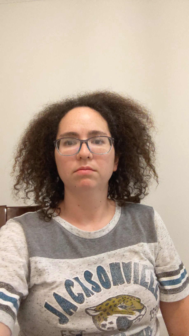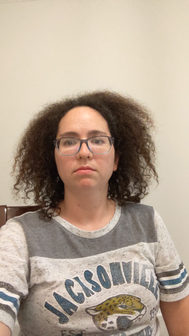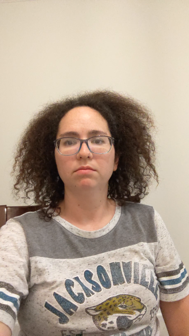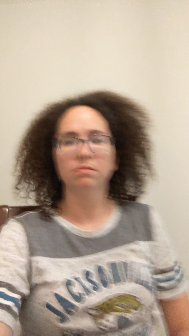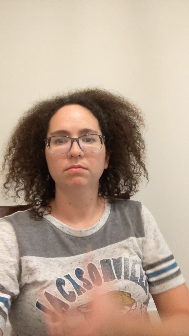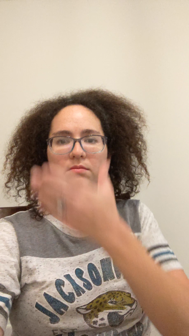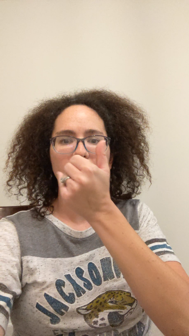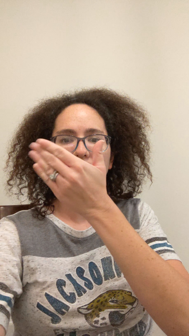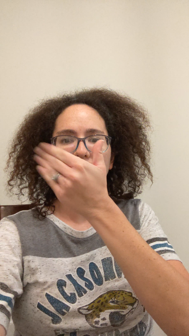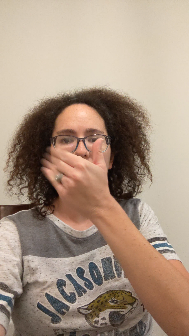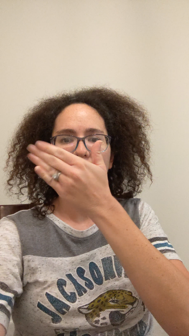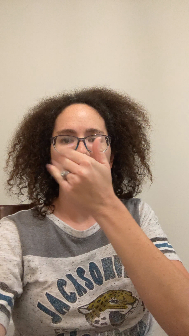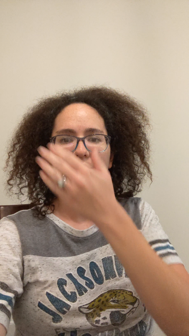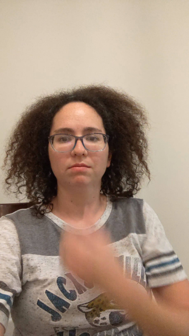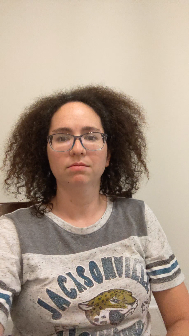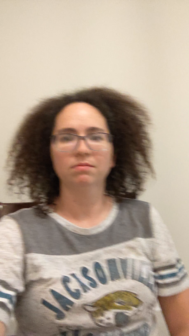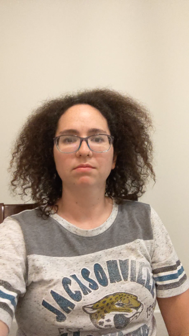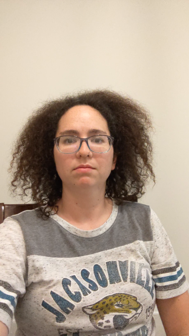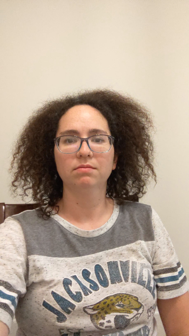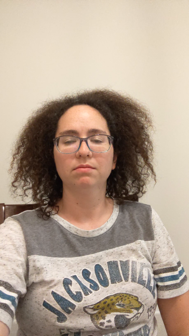butterfly